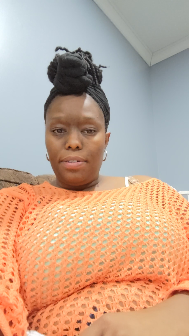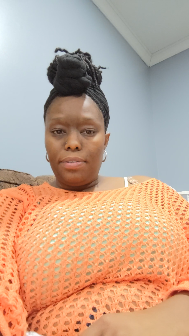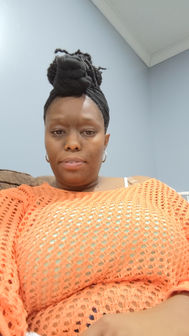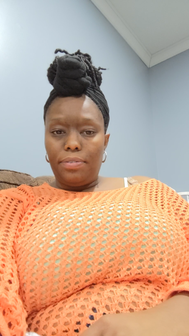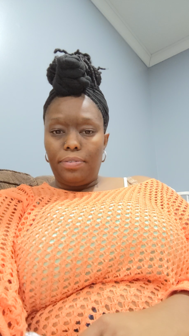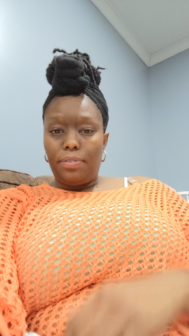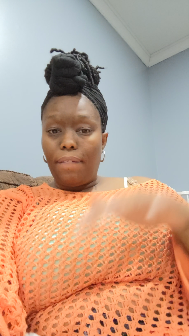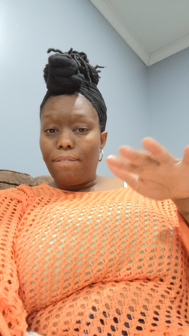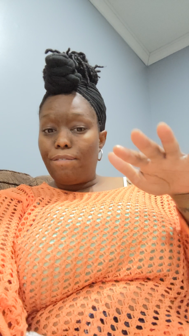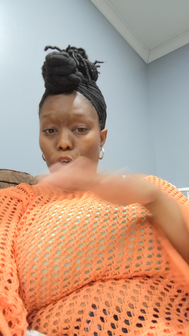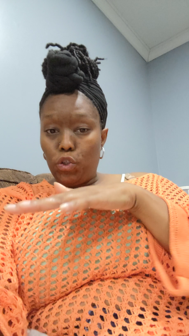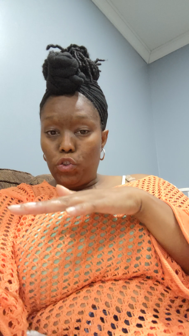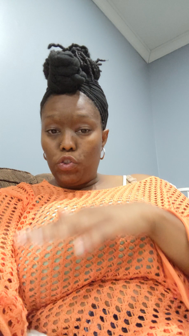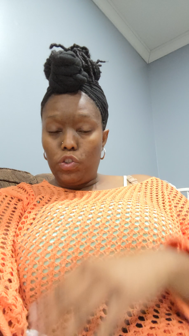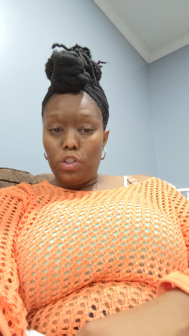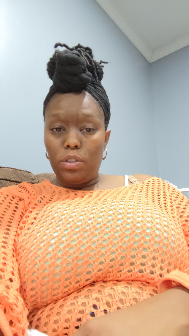full